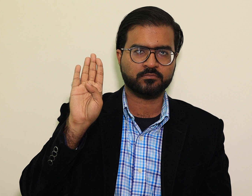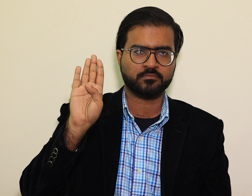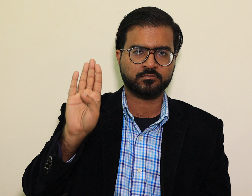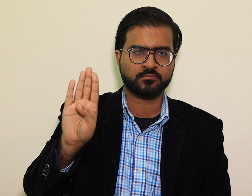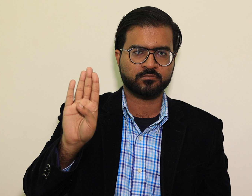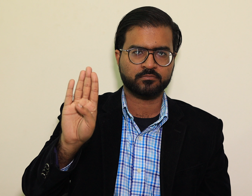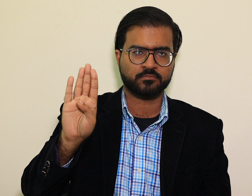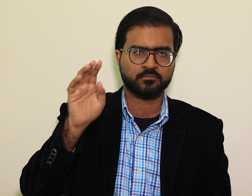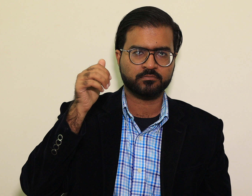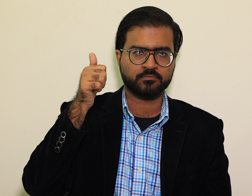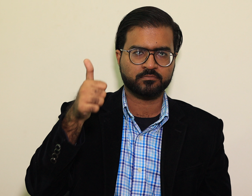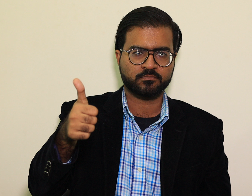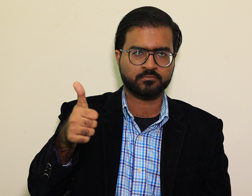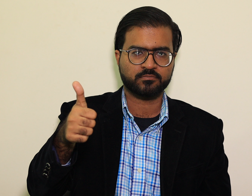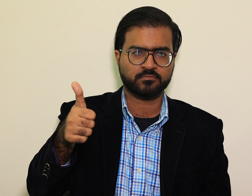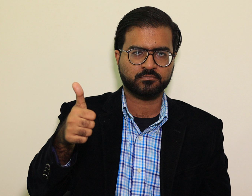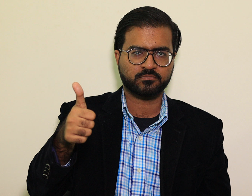best